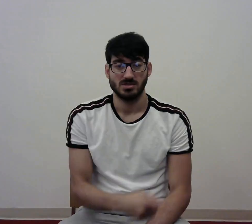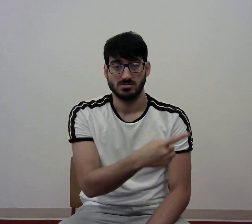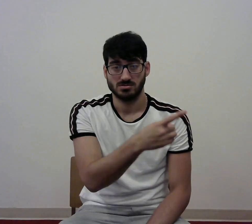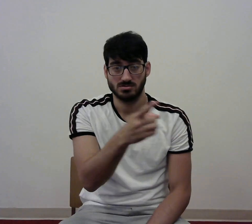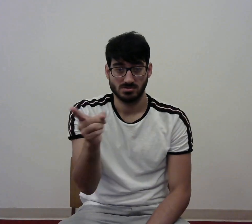siz